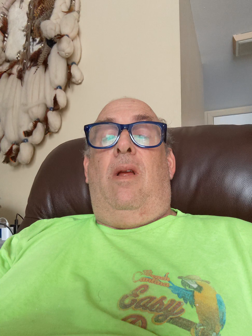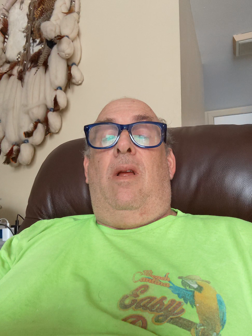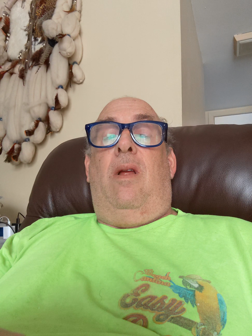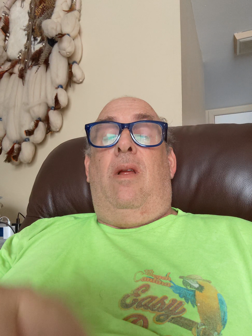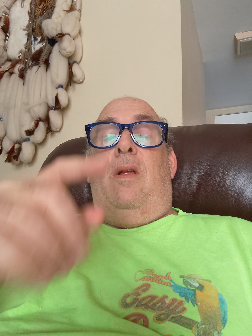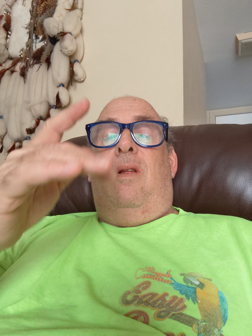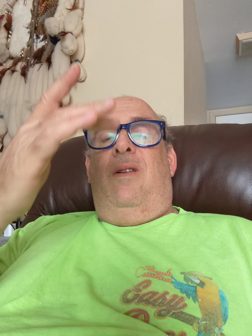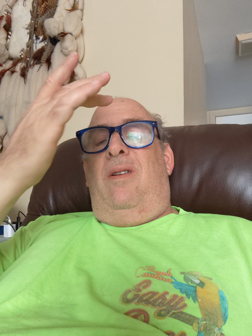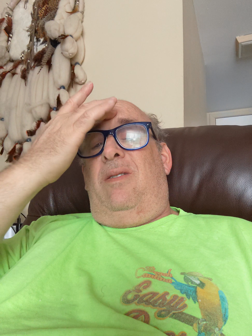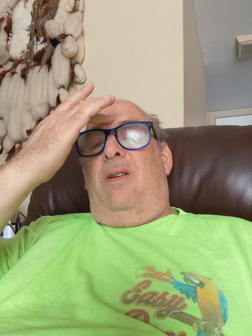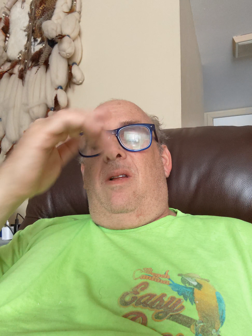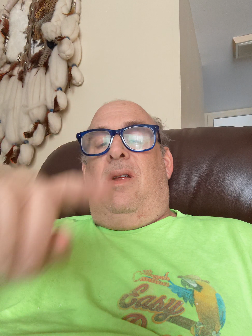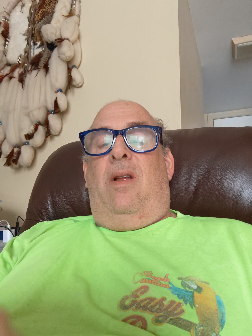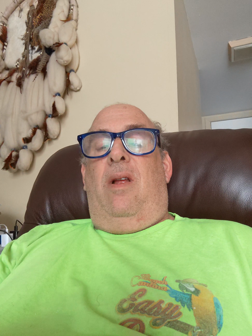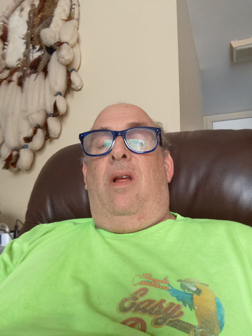sick